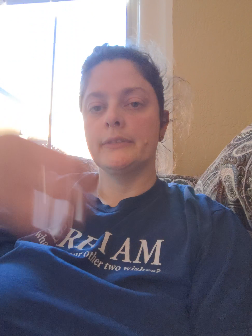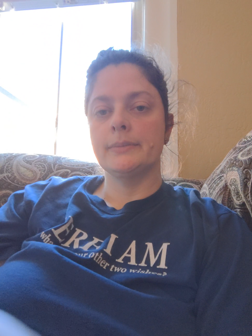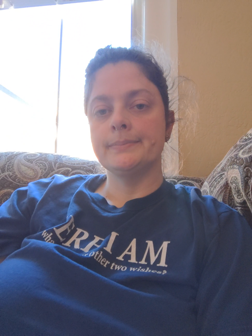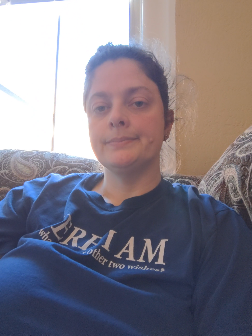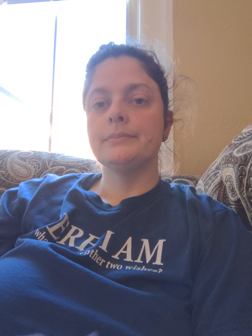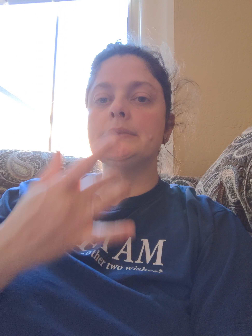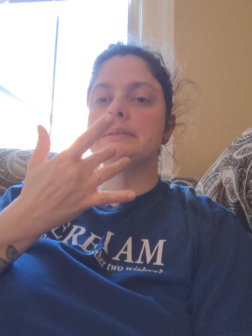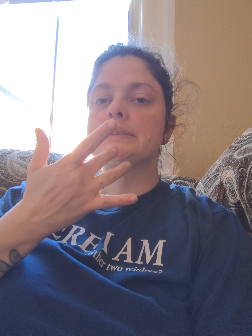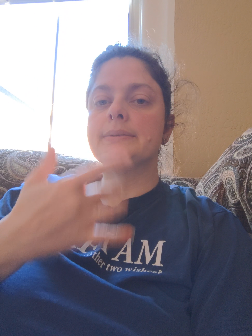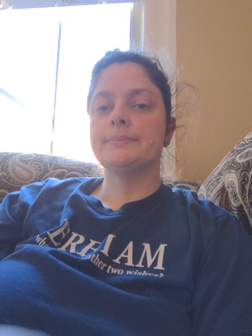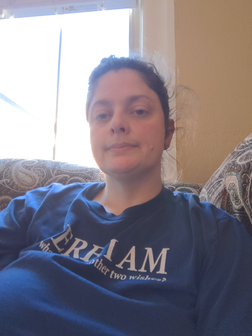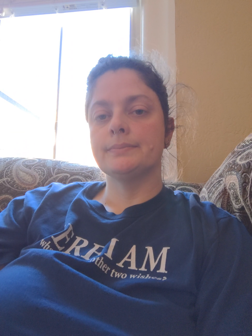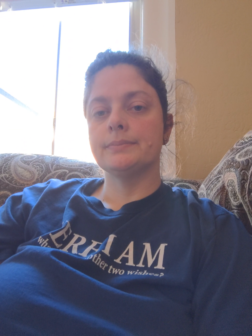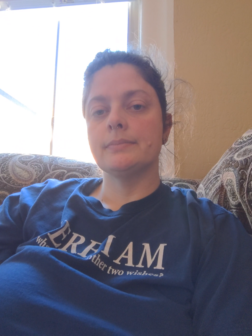taste